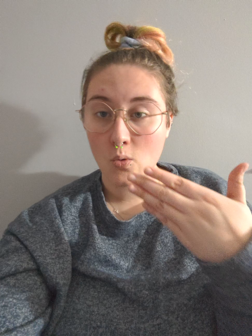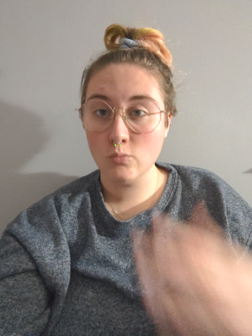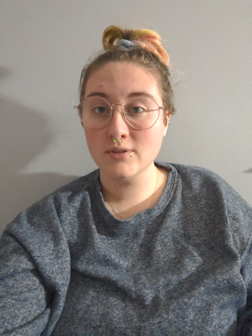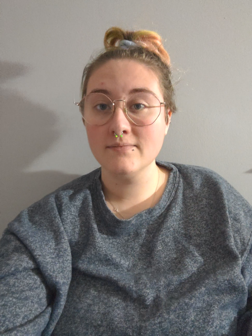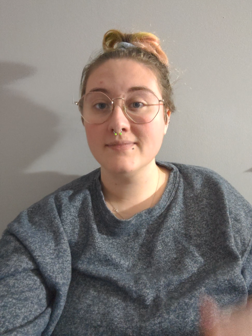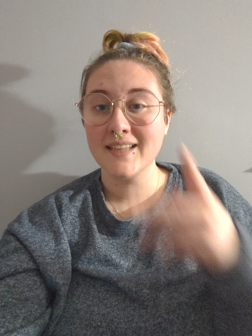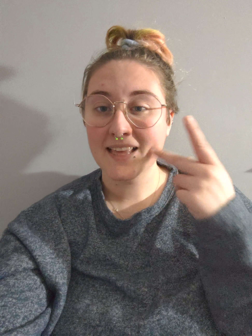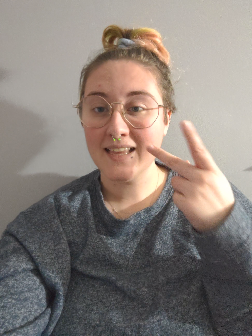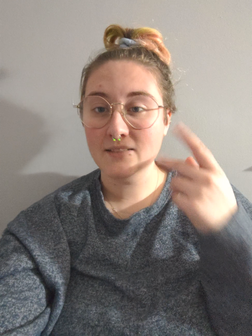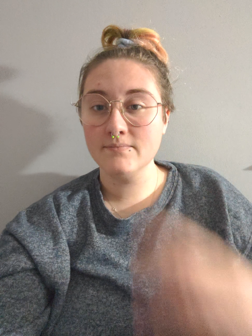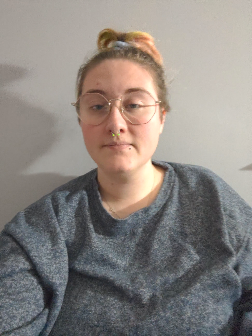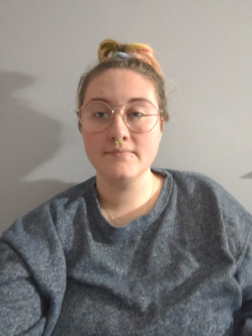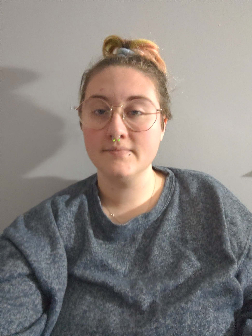kitty